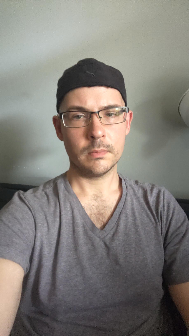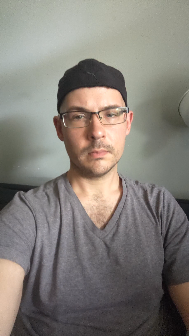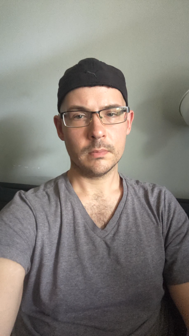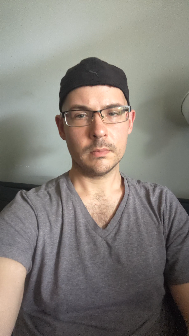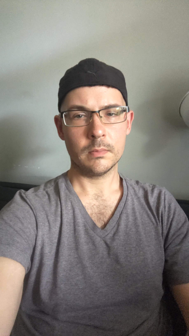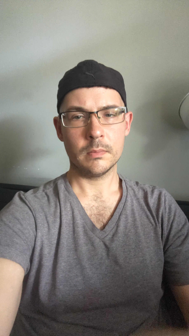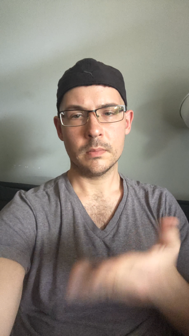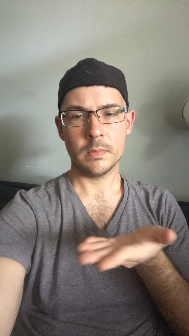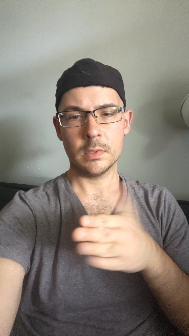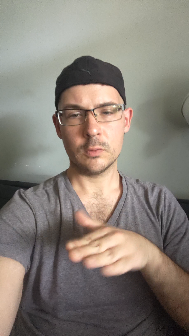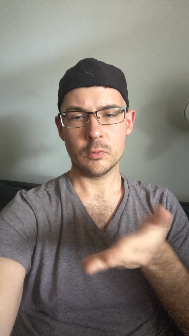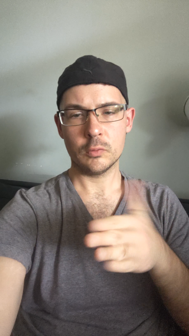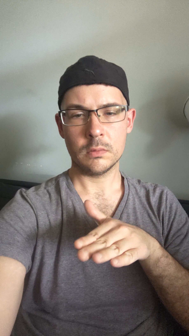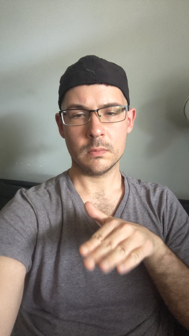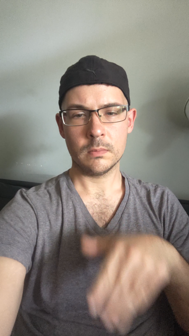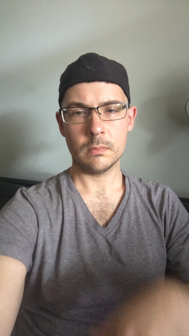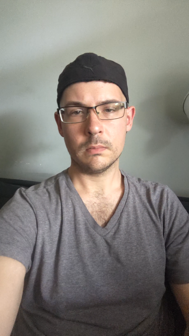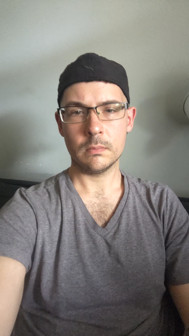kitchen